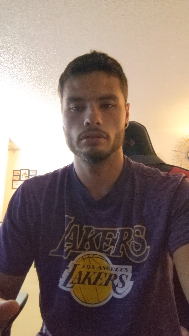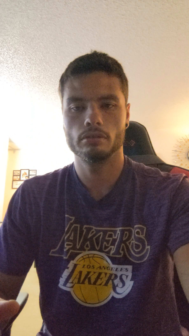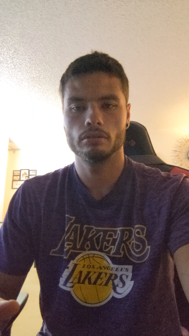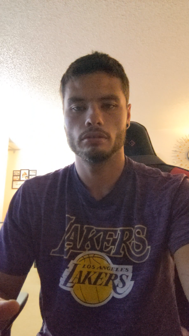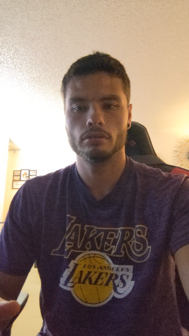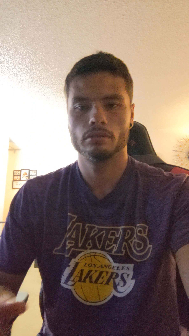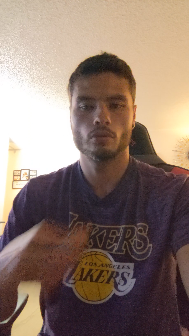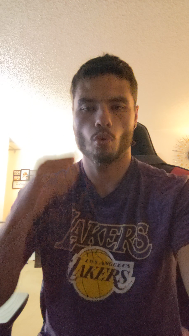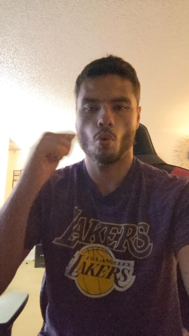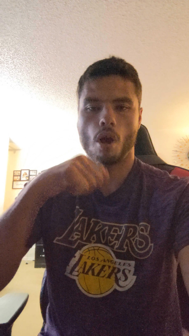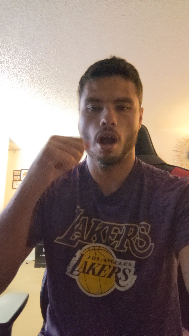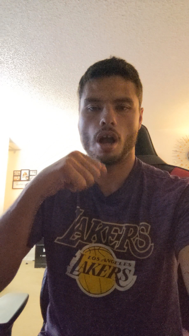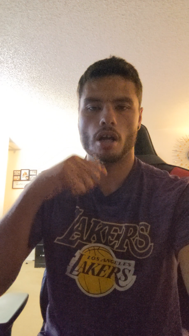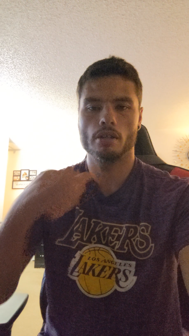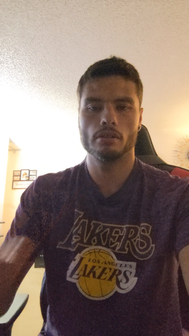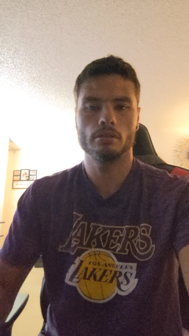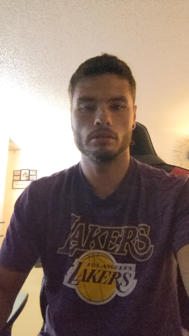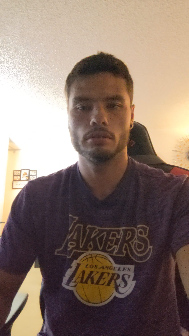rock